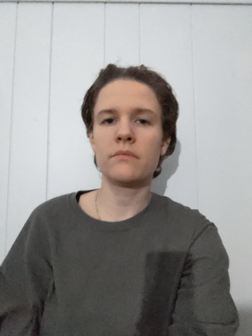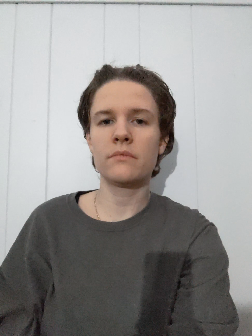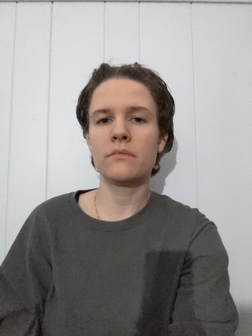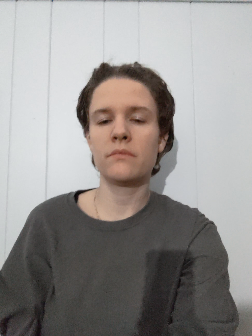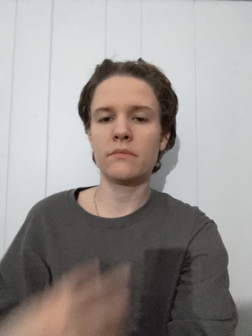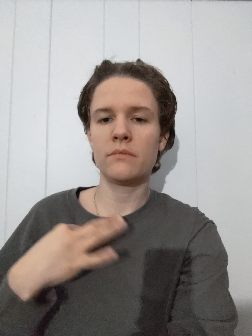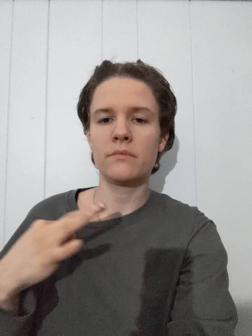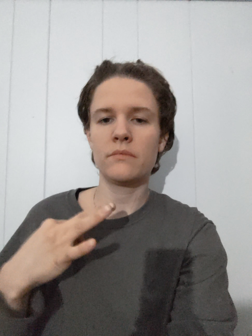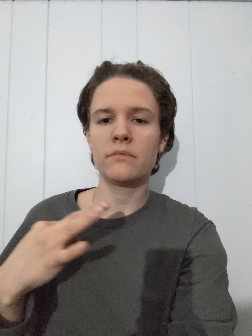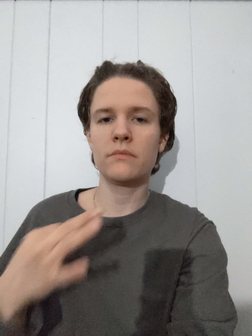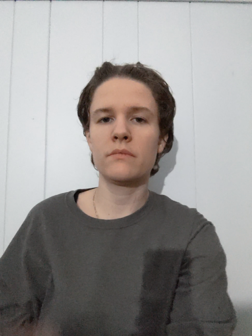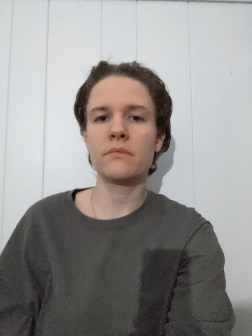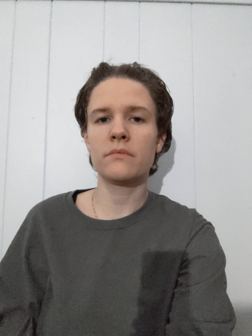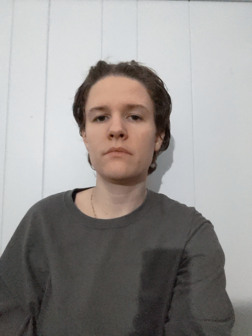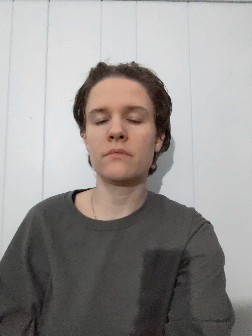shirt